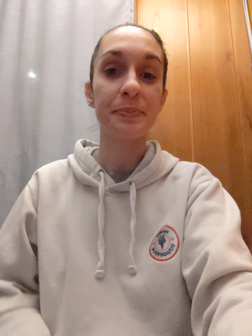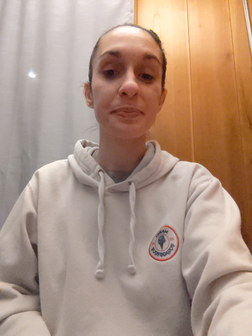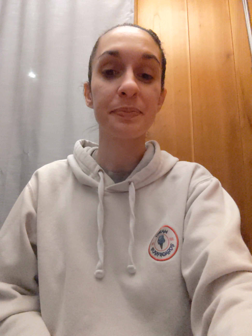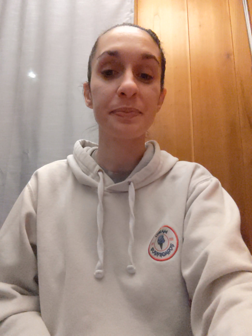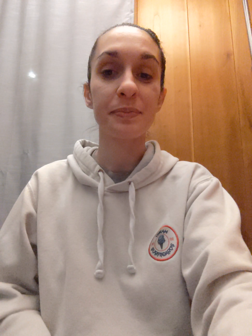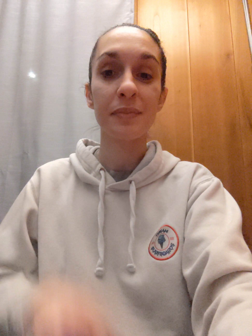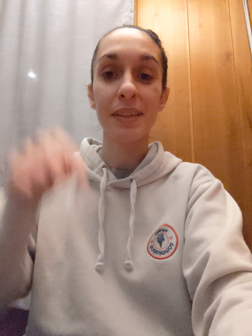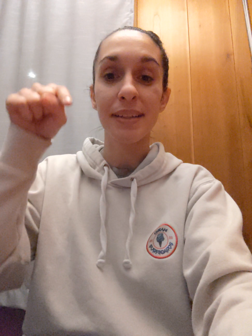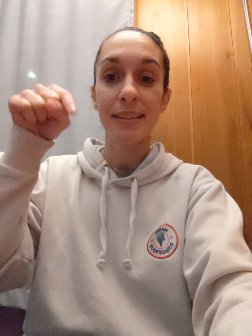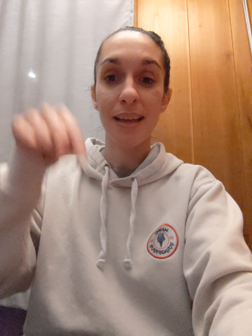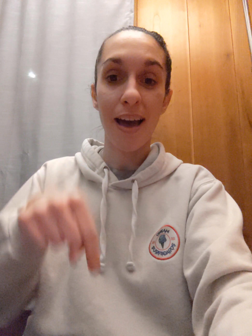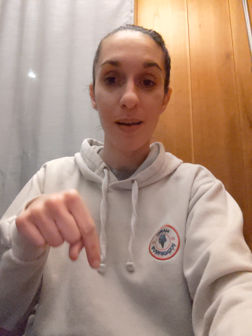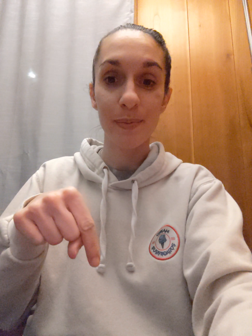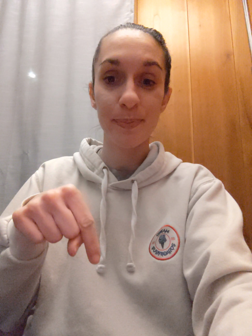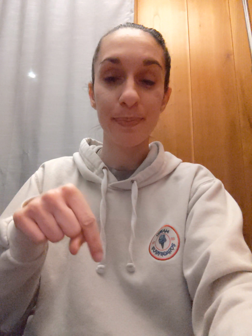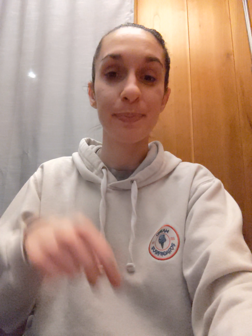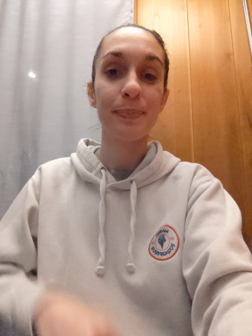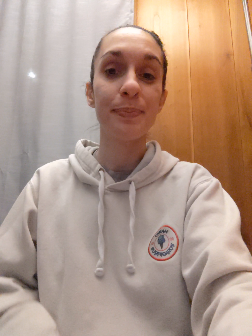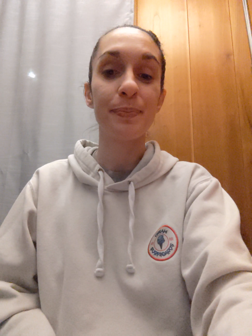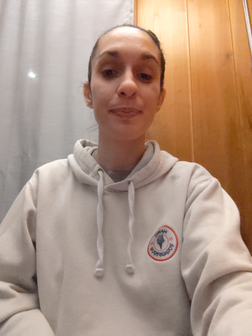down